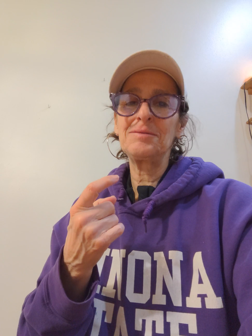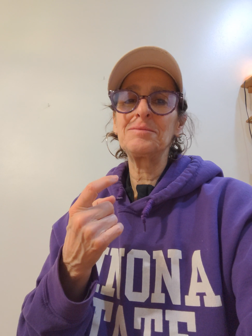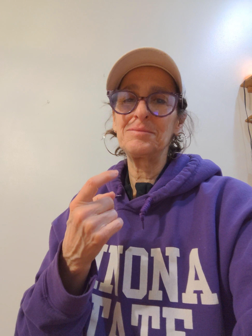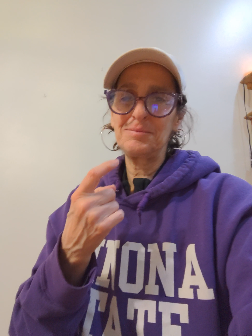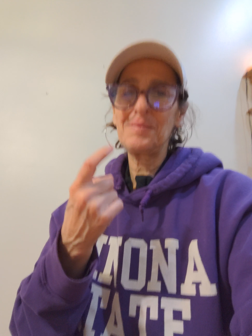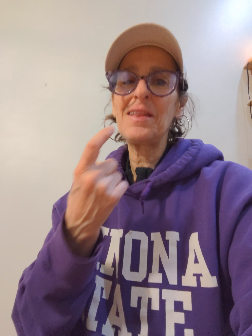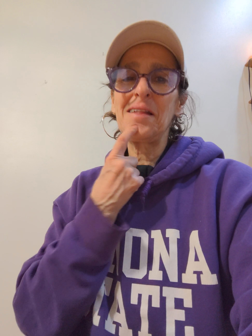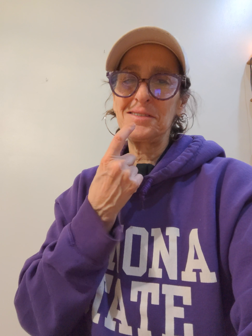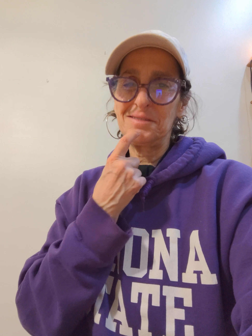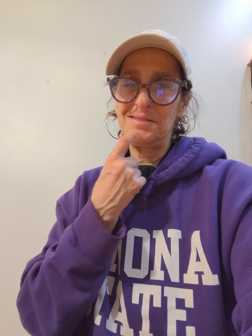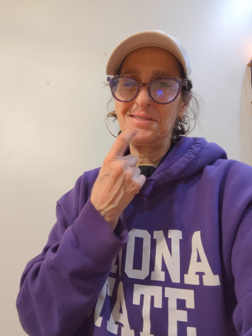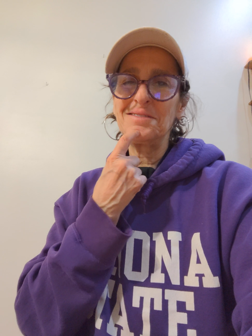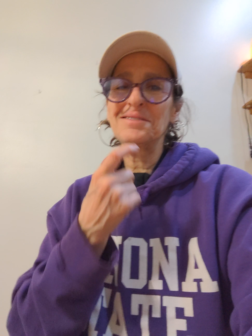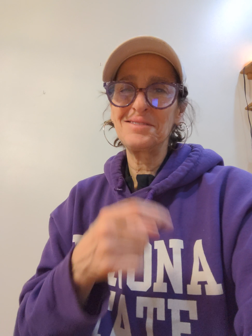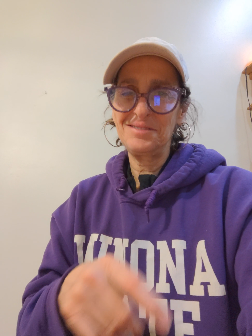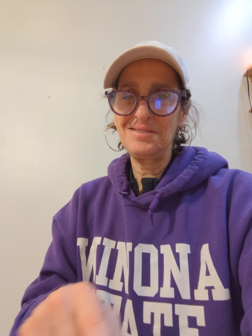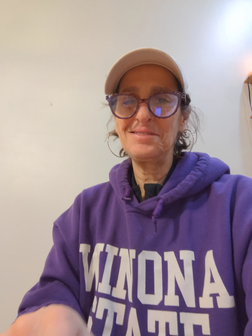window